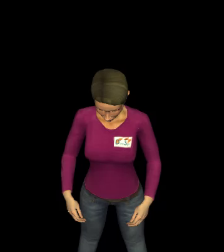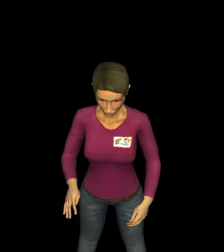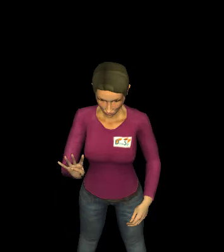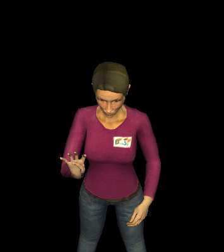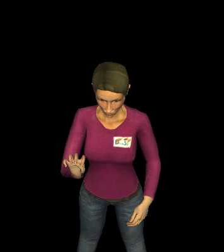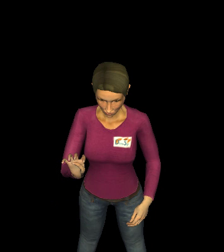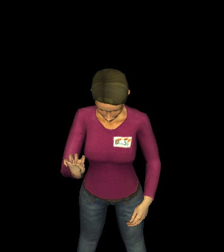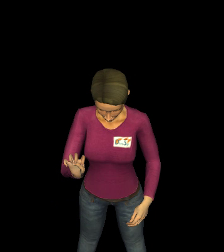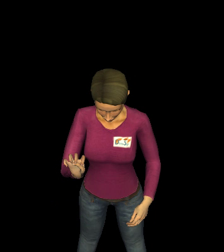40